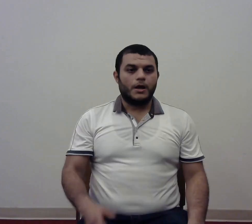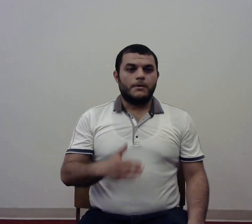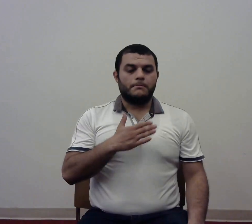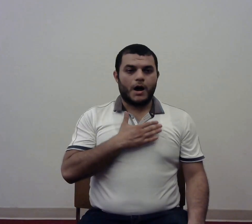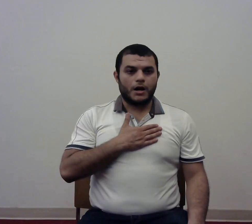mən